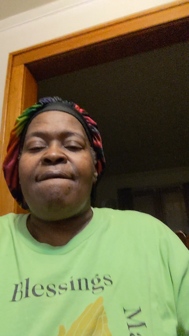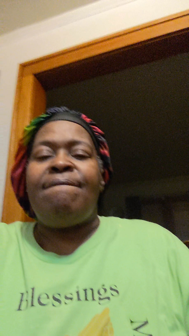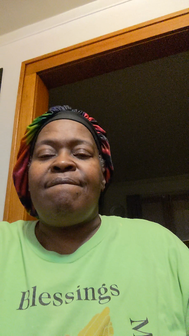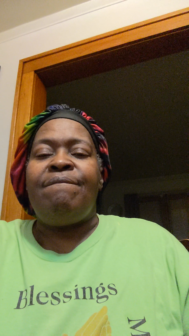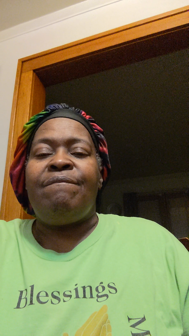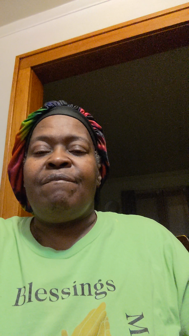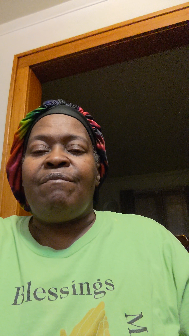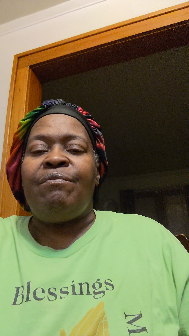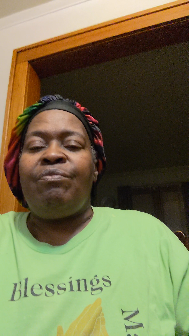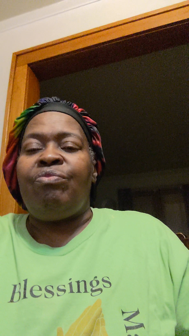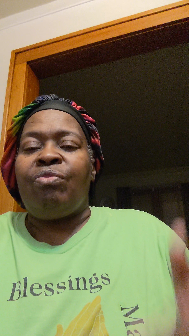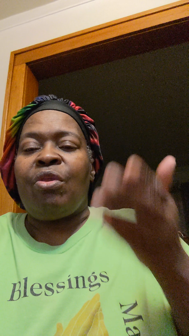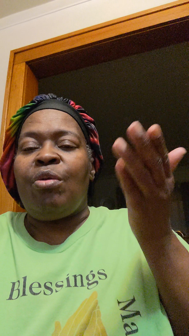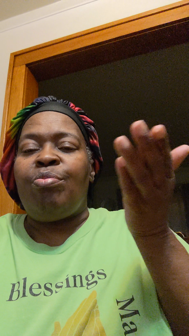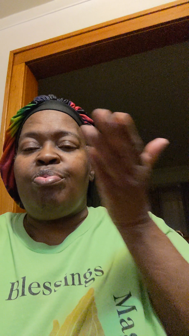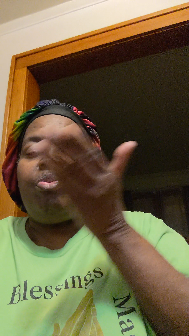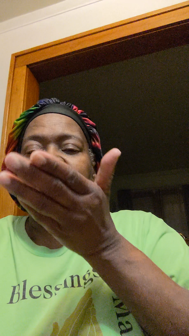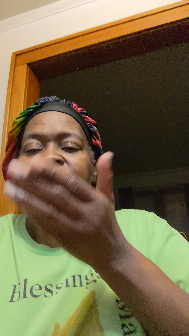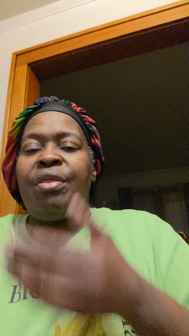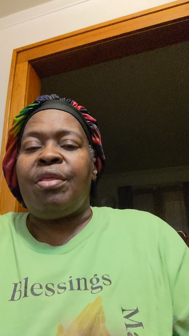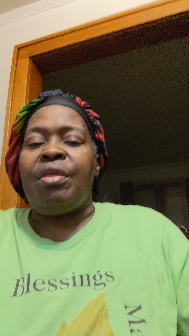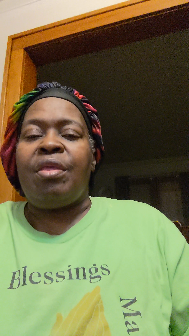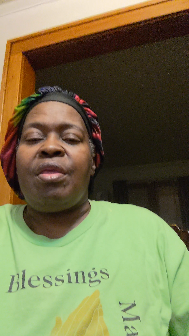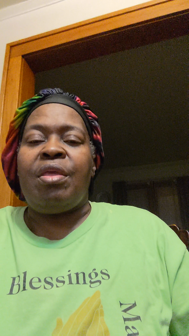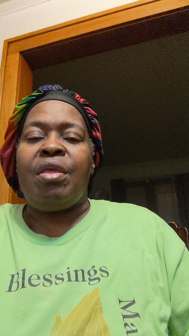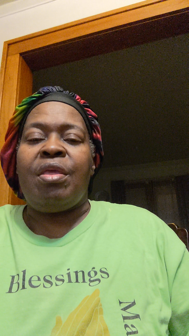bring